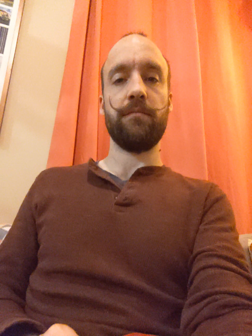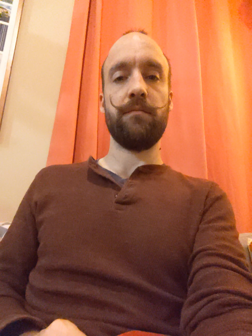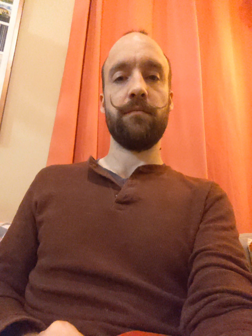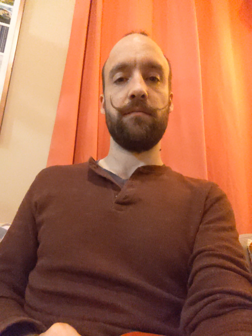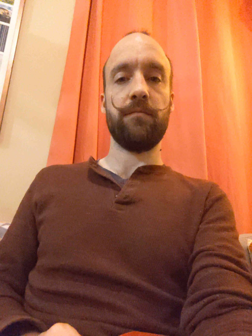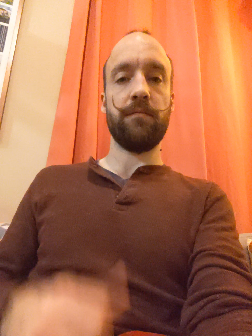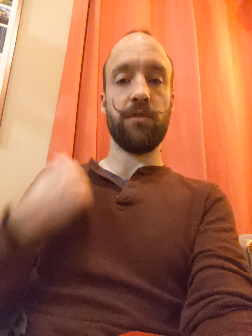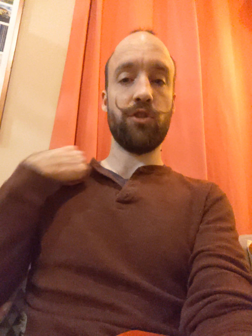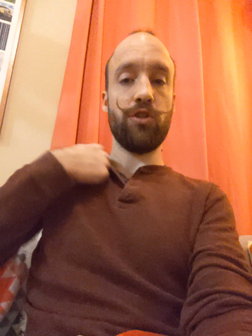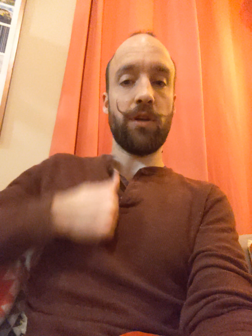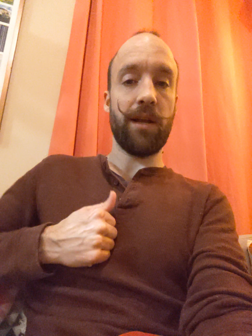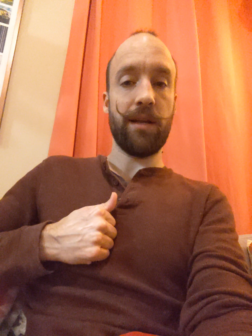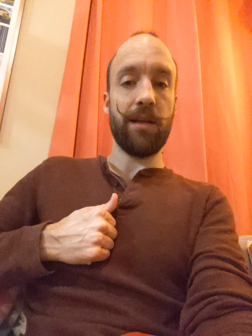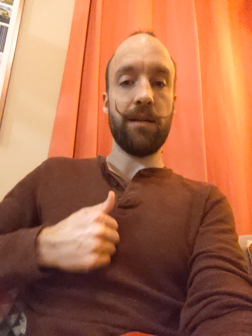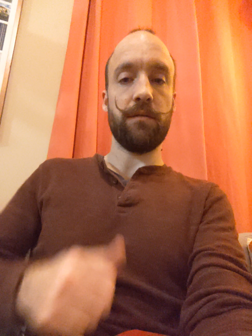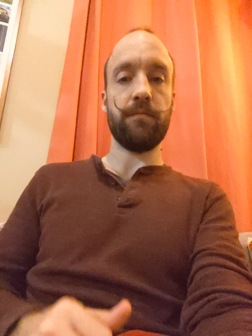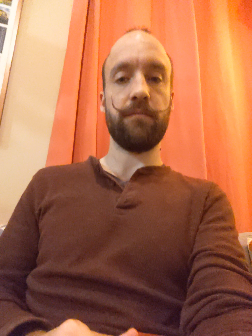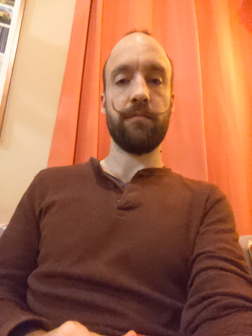jacket